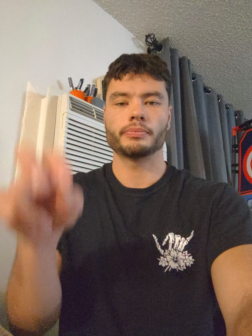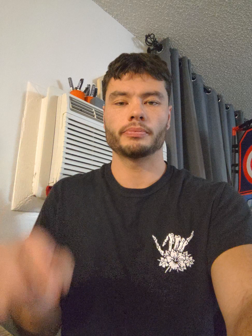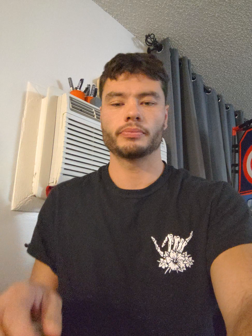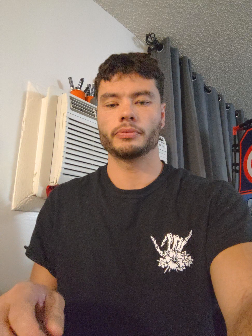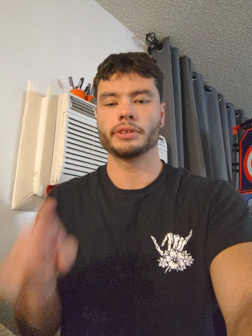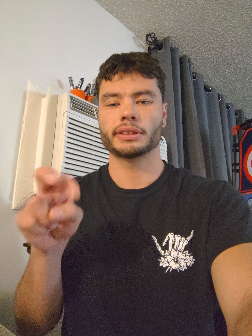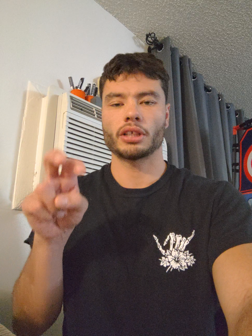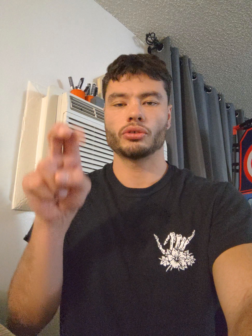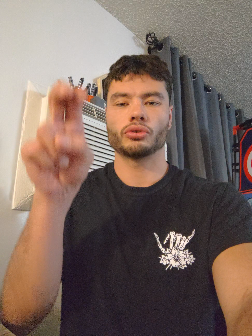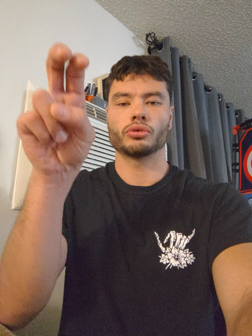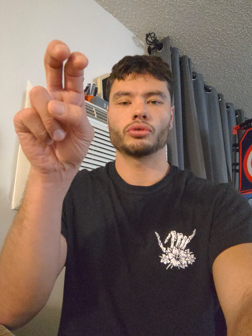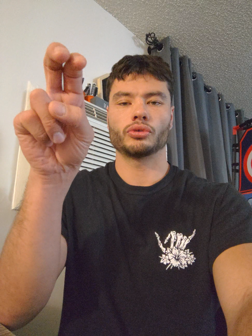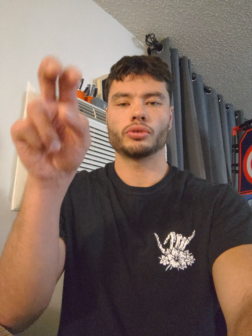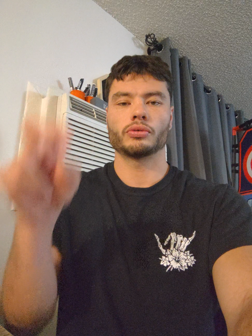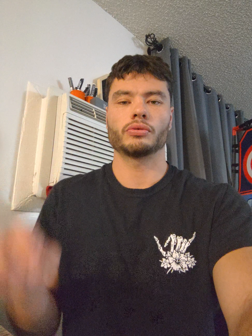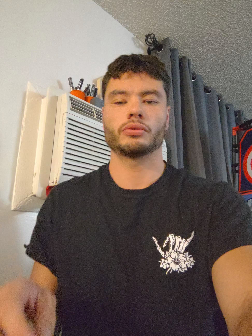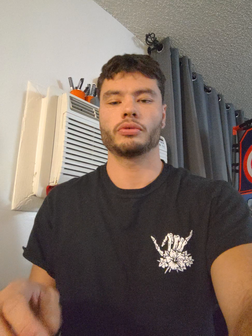stairs